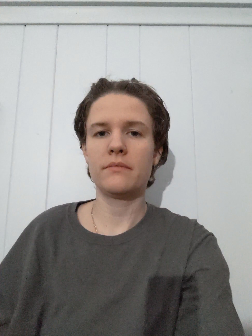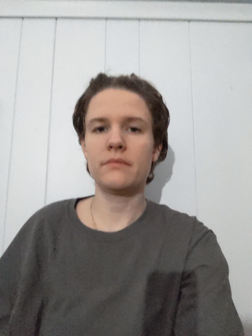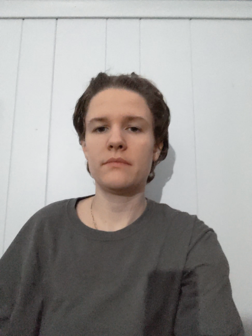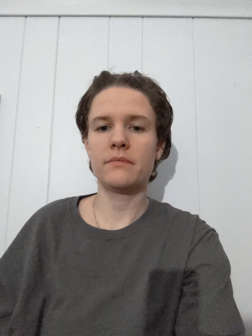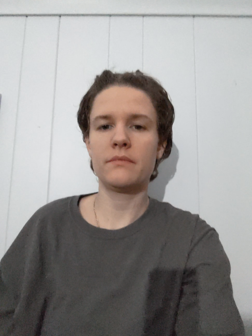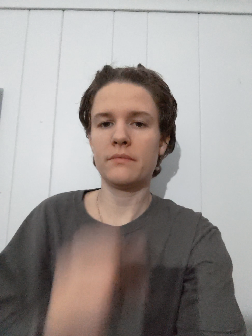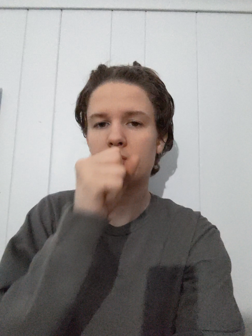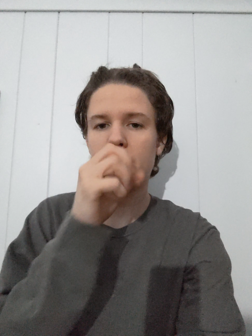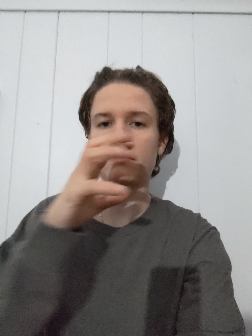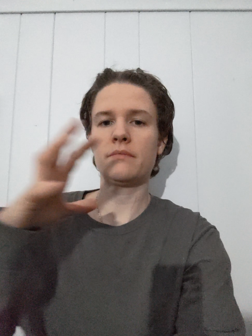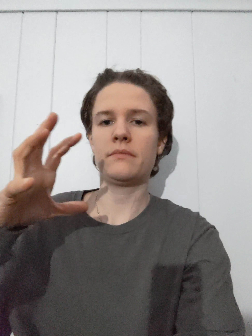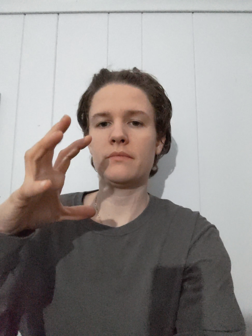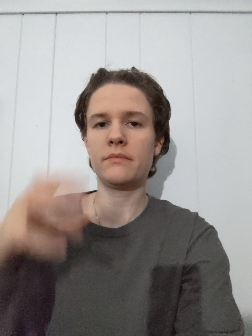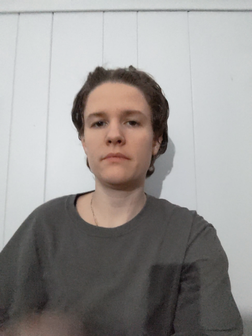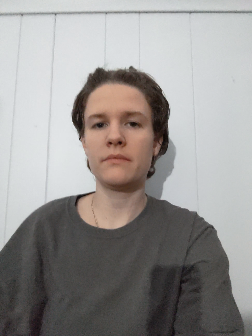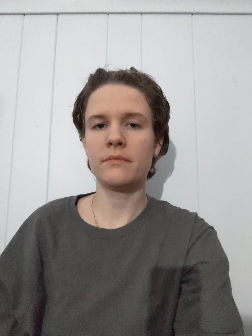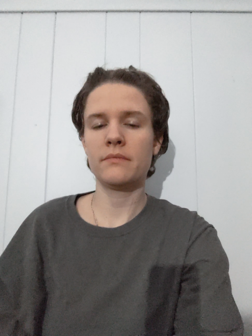balloon